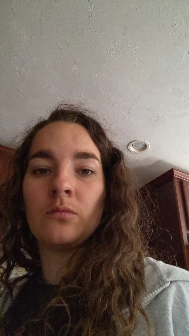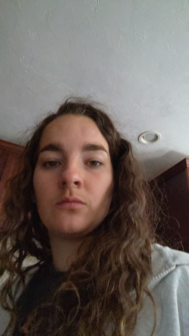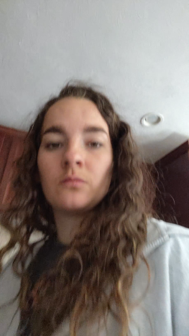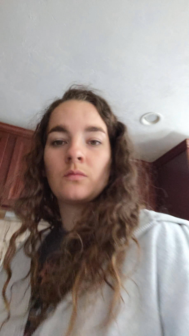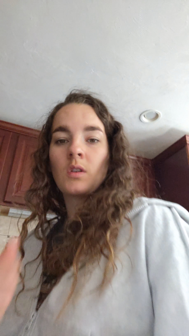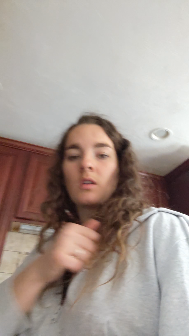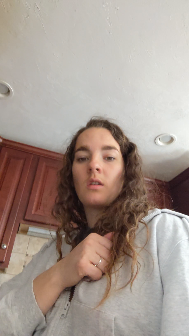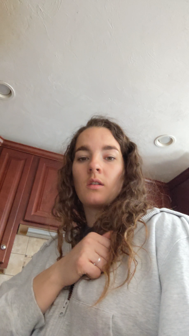hug